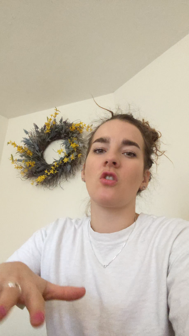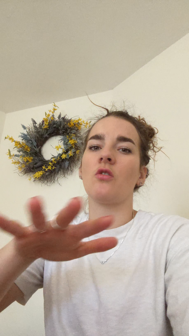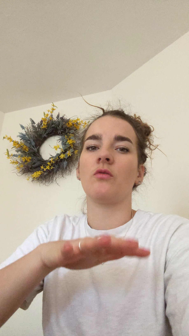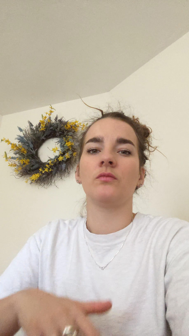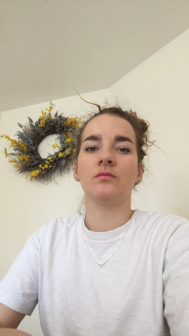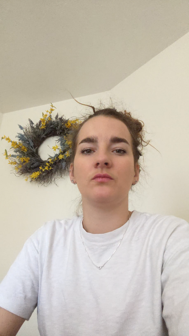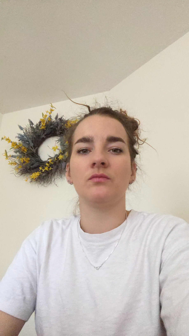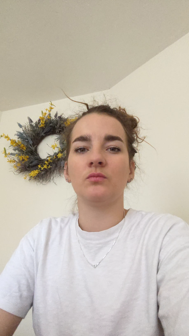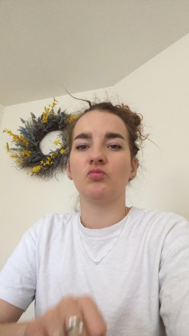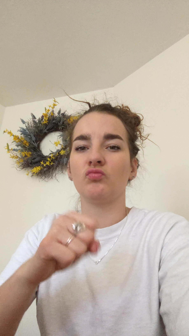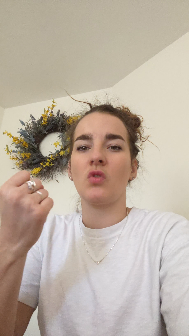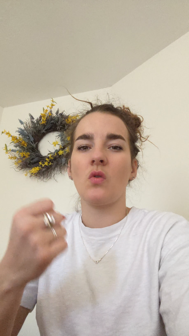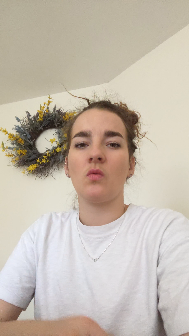broken